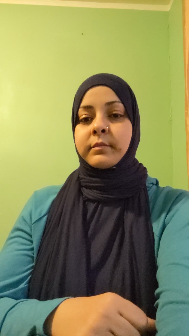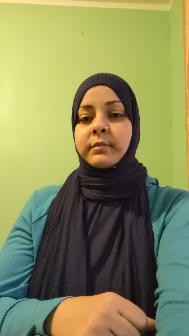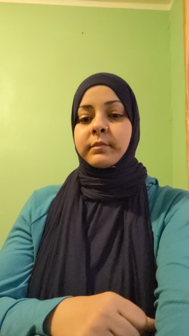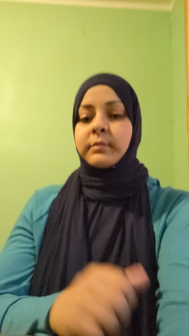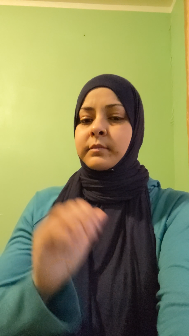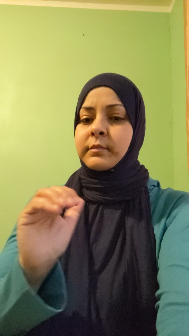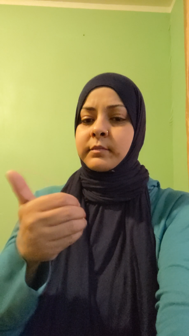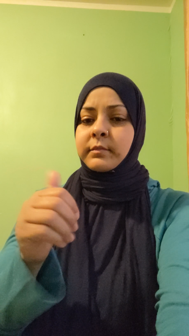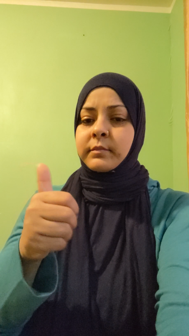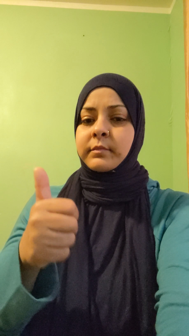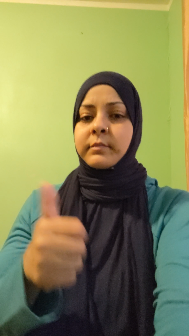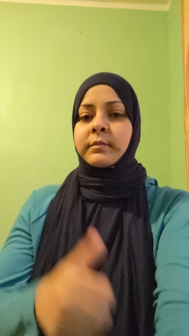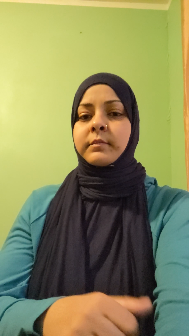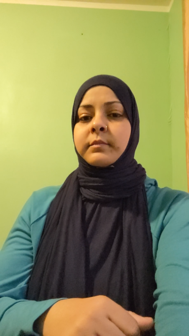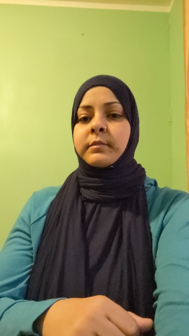how